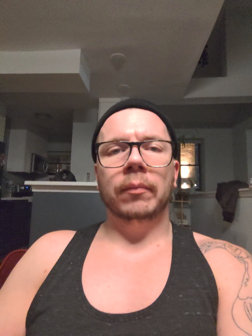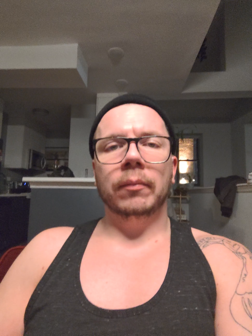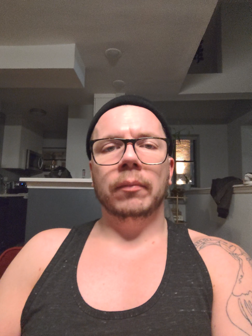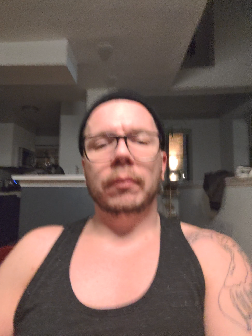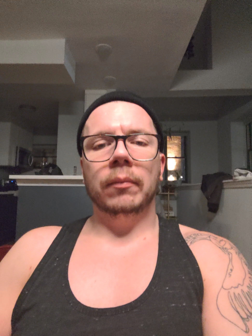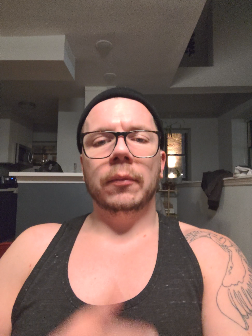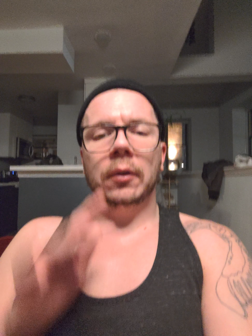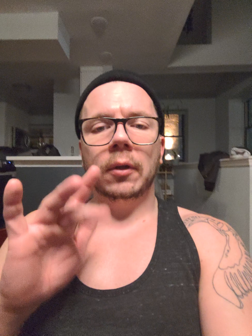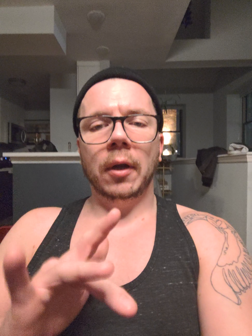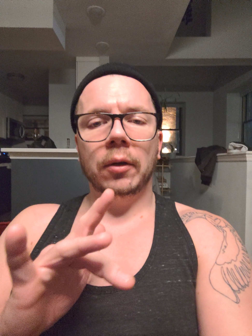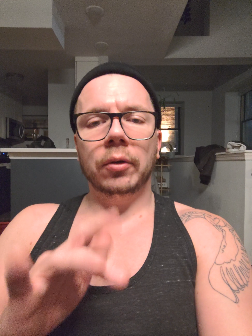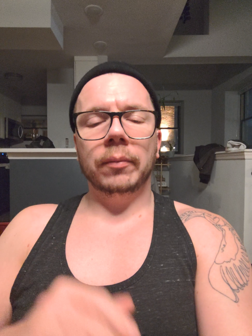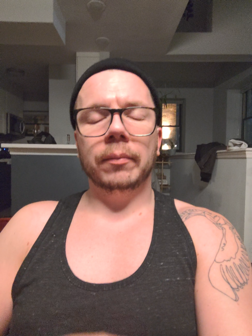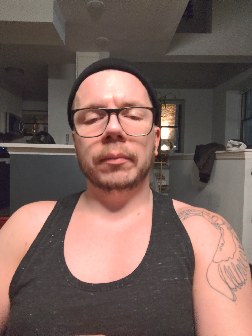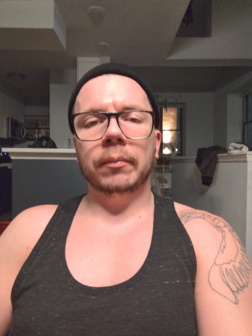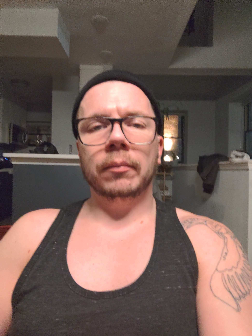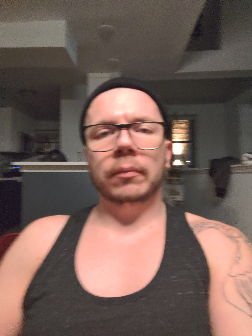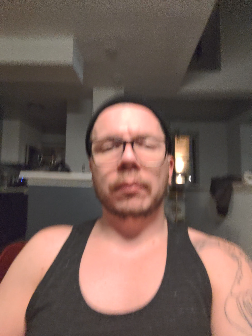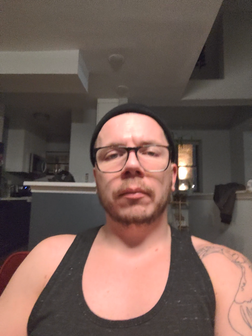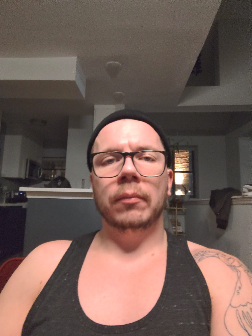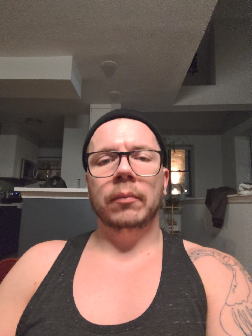touch